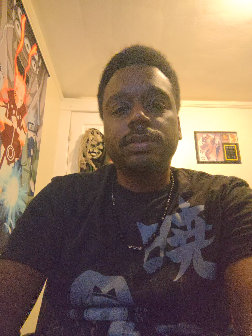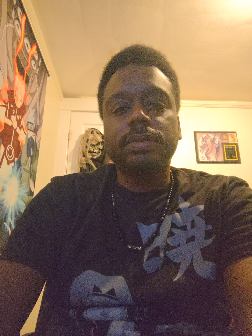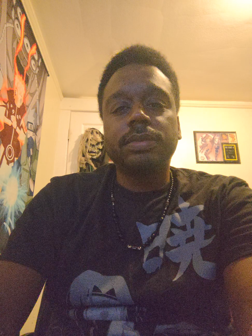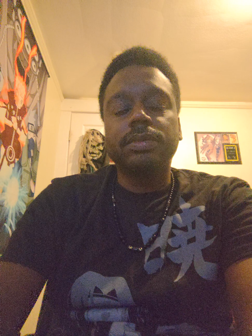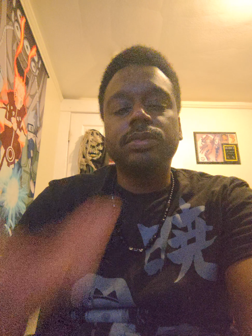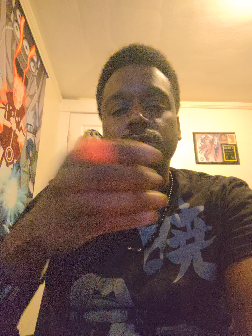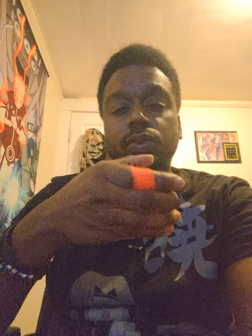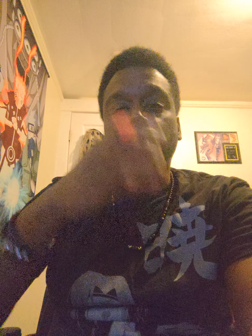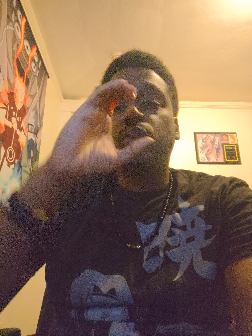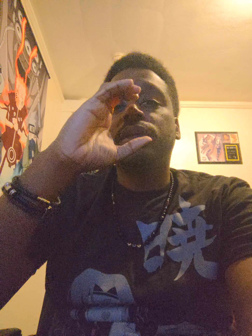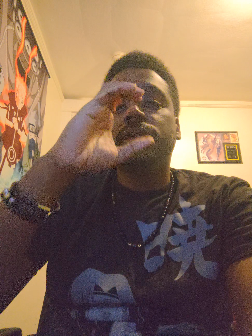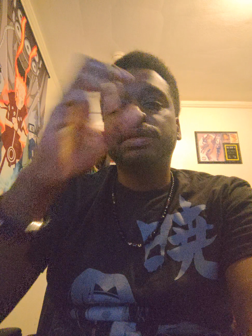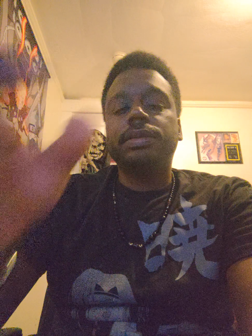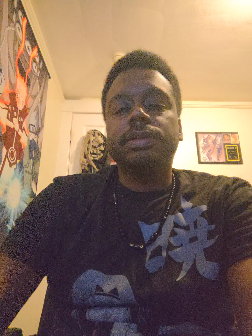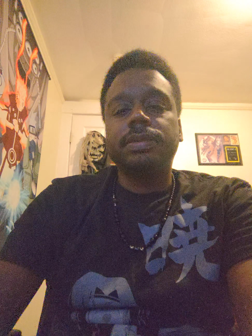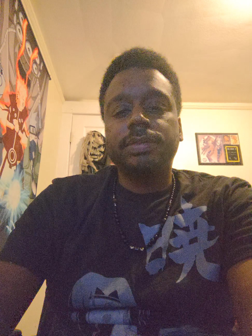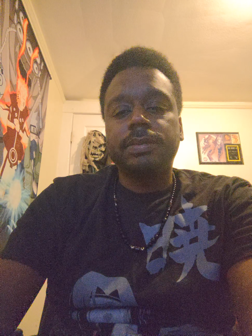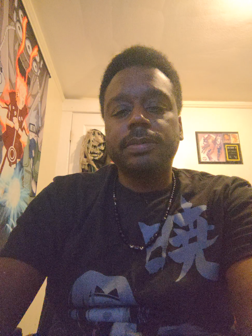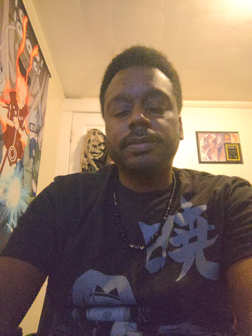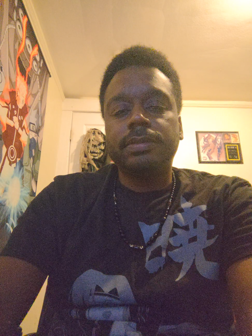drink